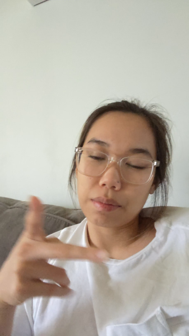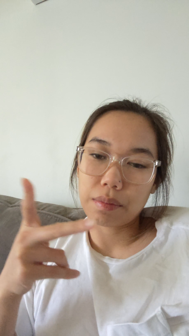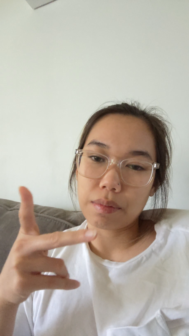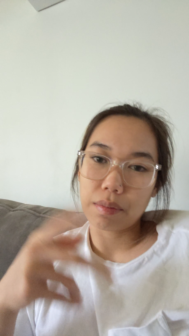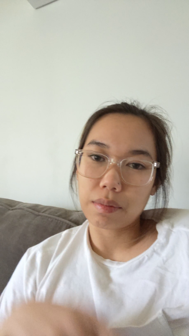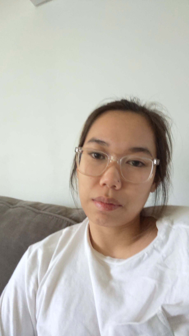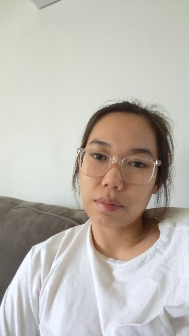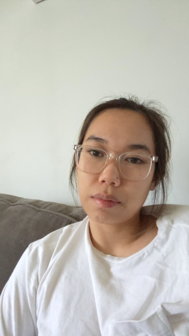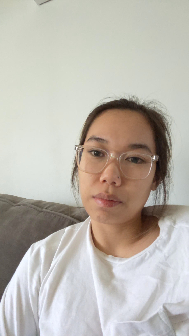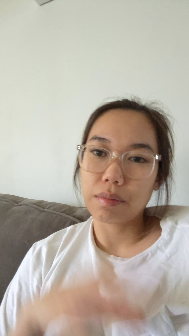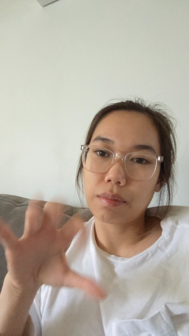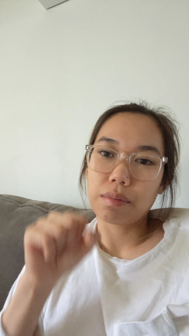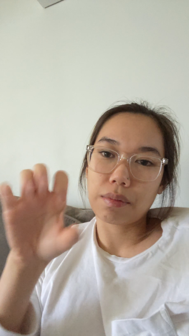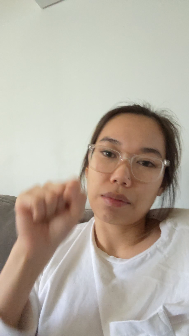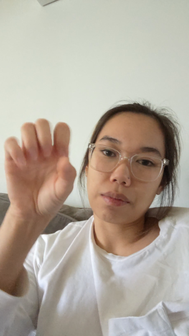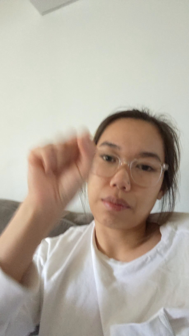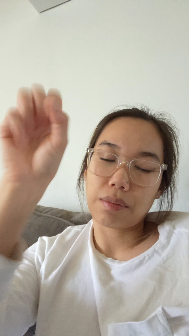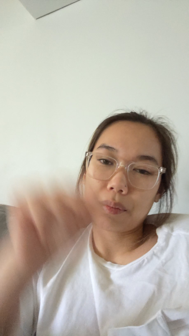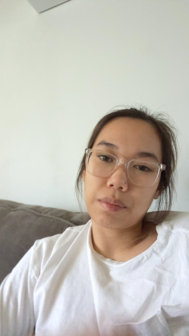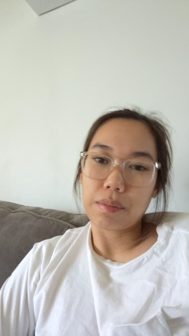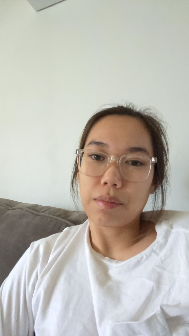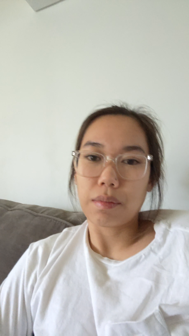ladder